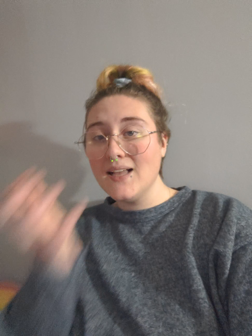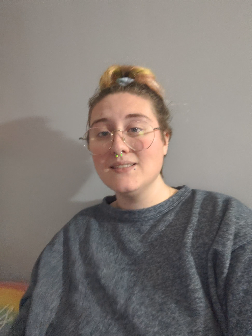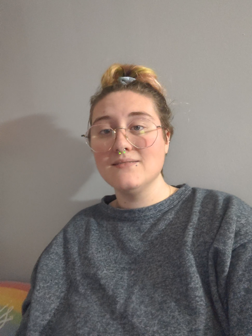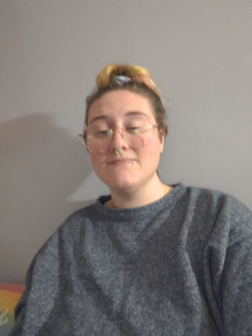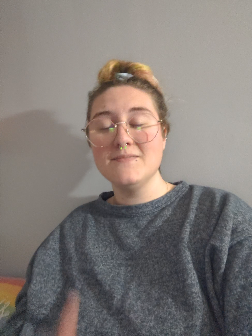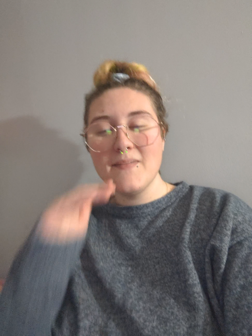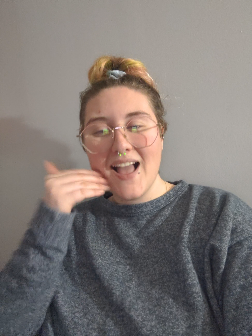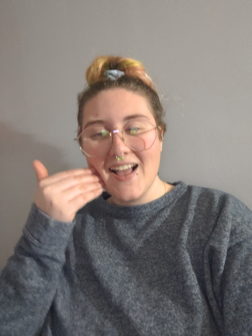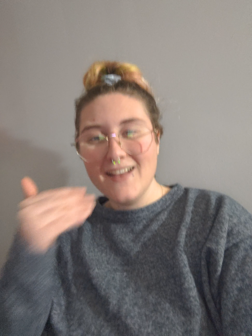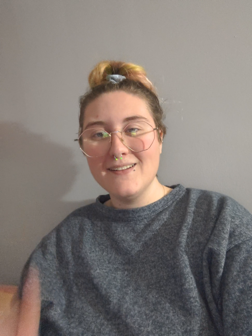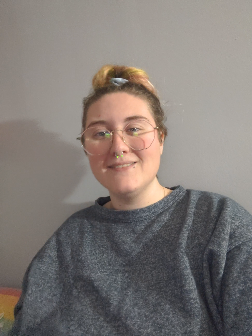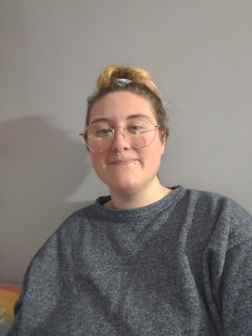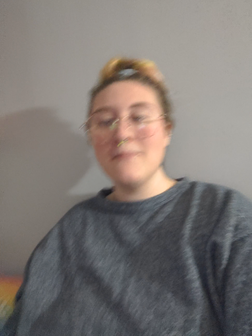smile